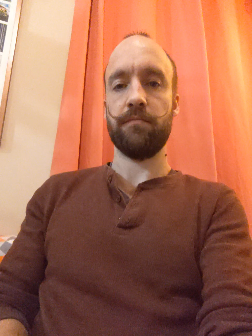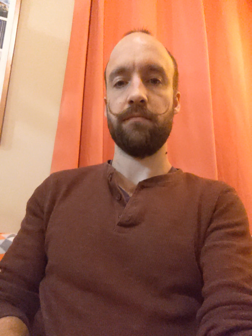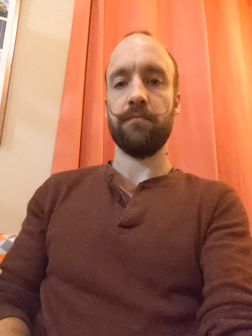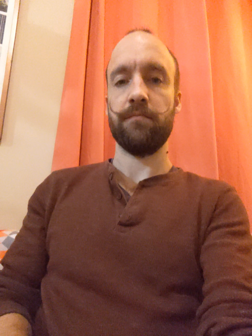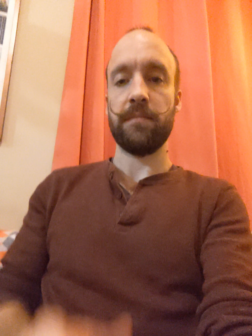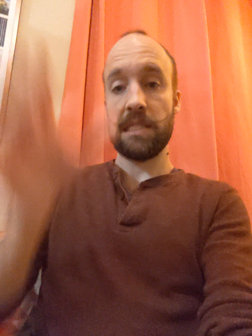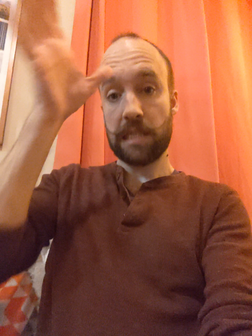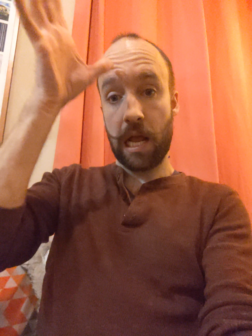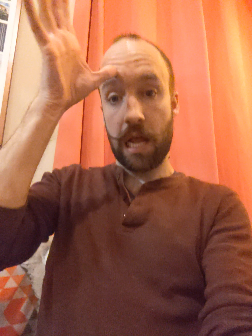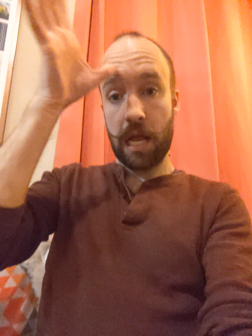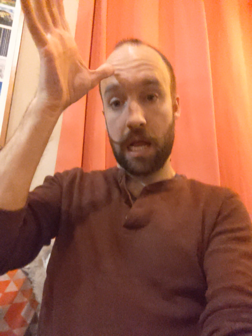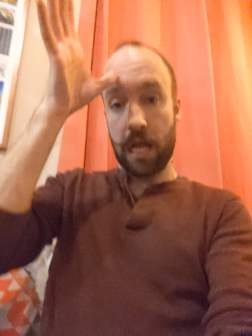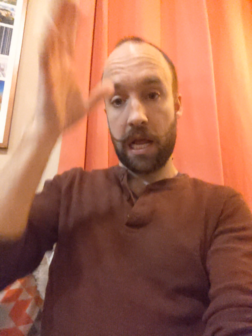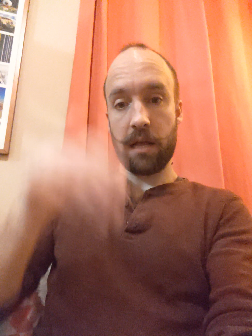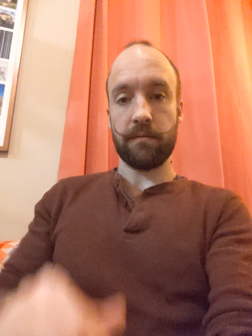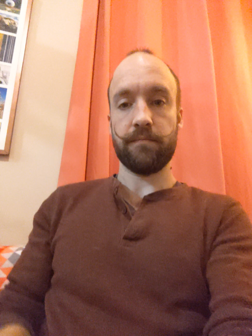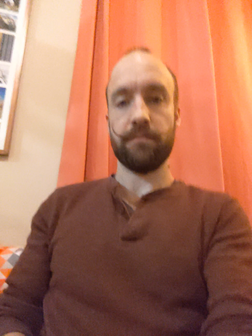dad